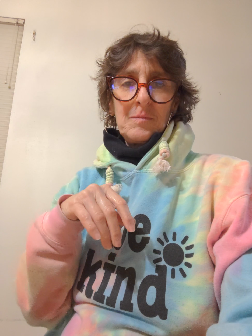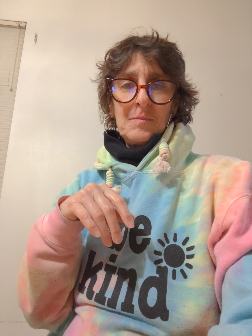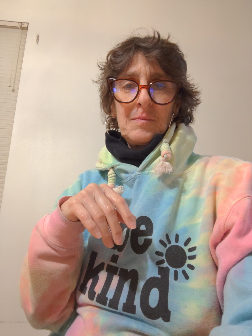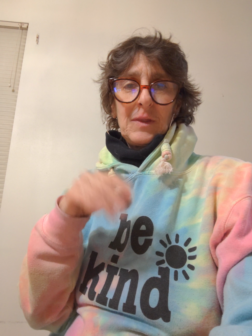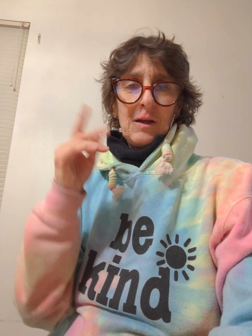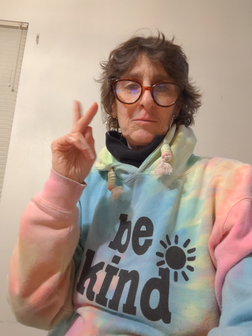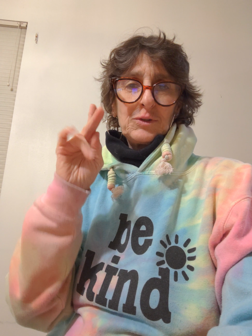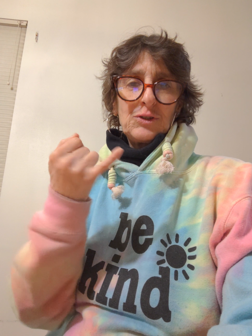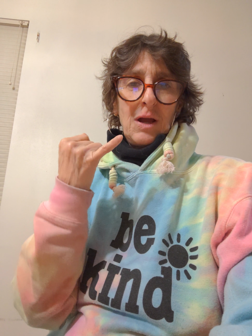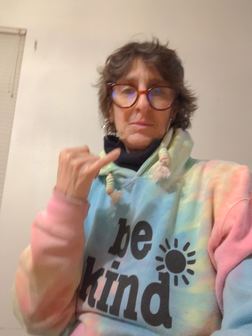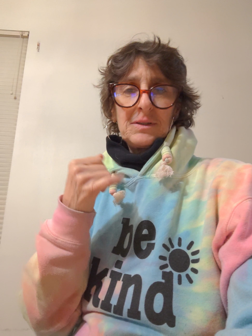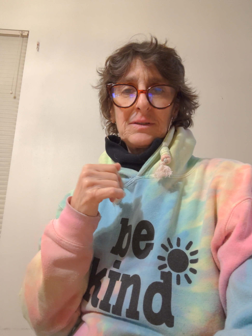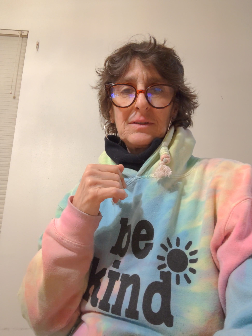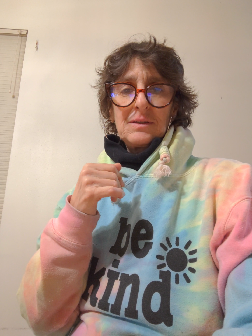pajamas